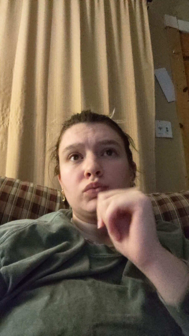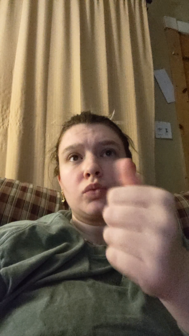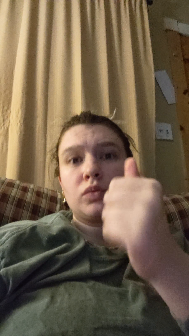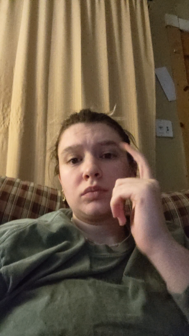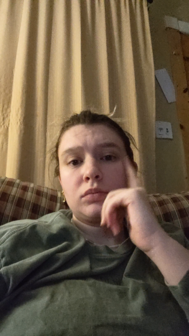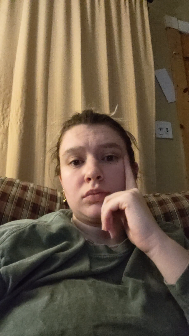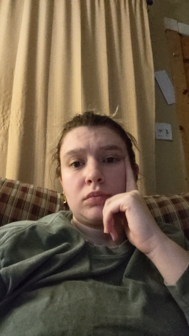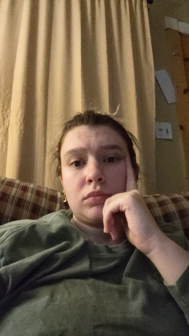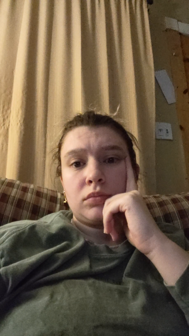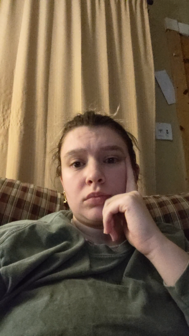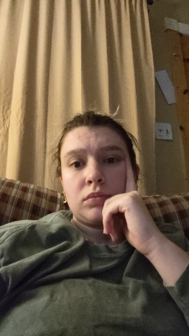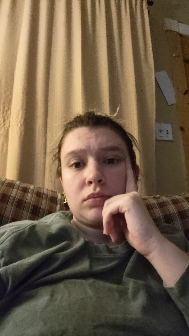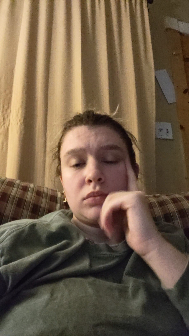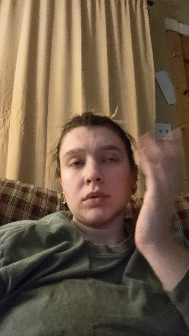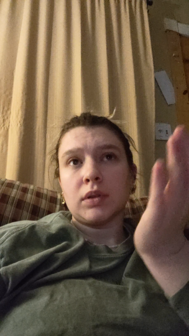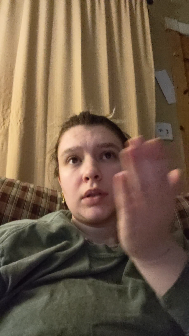carry